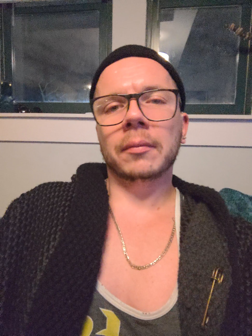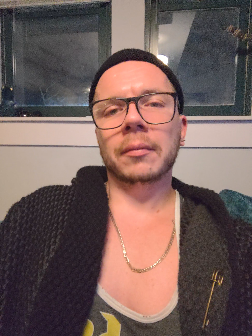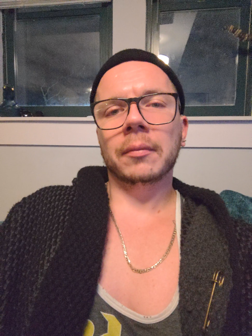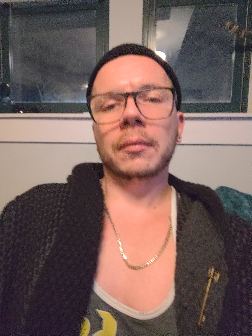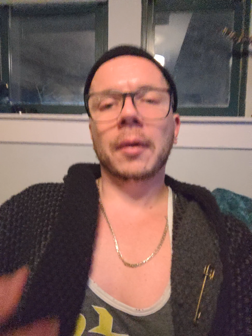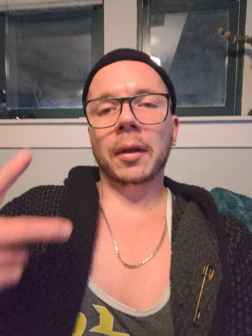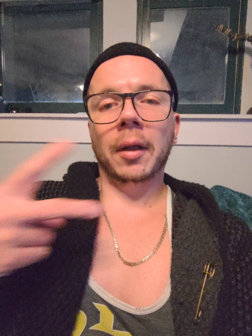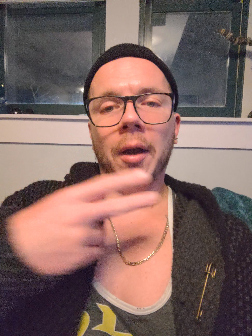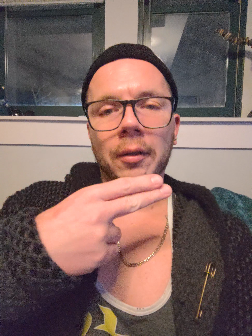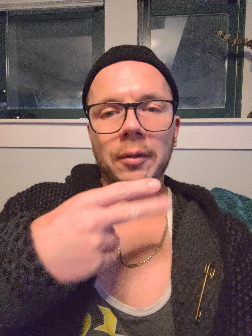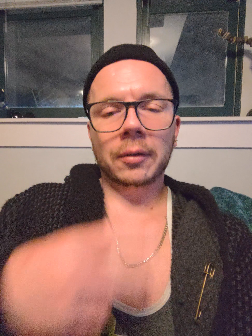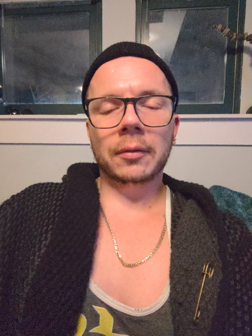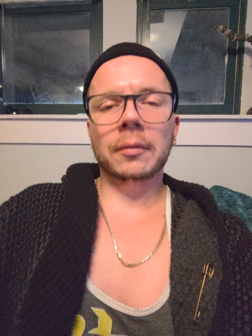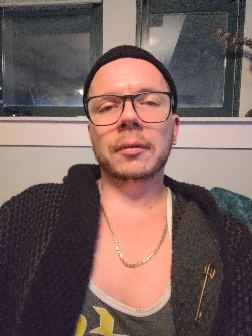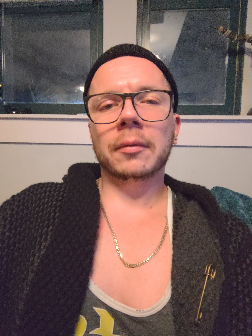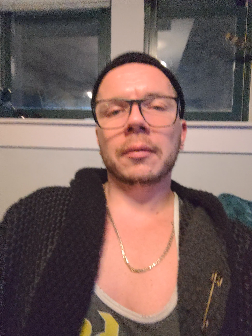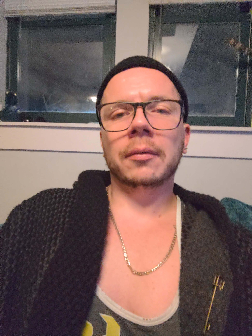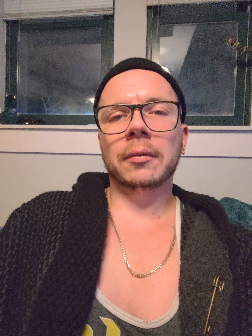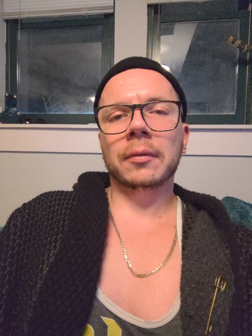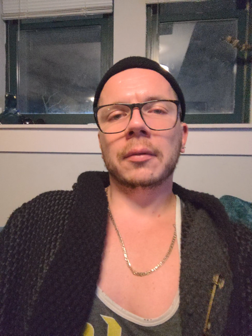cut